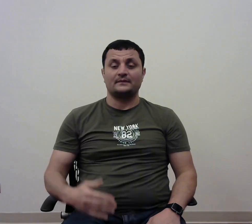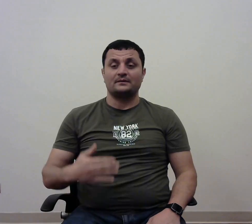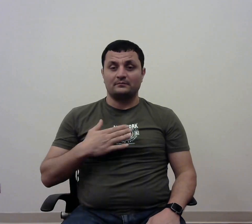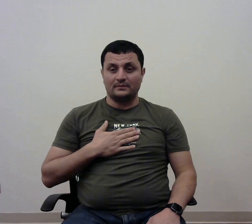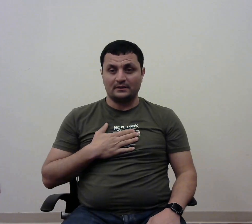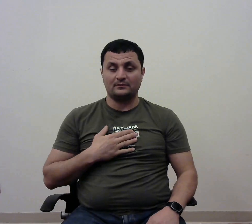mən